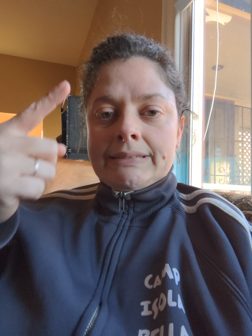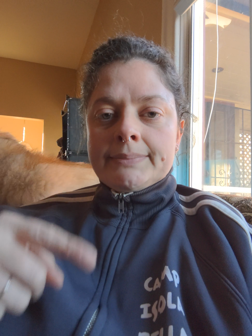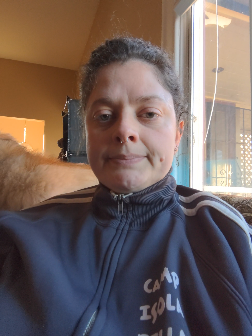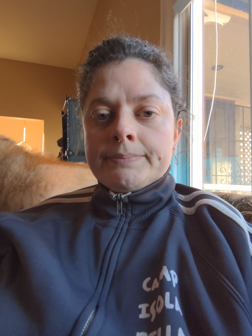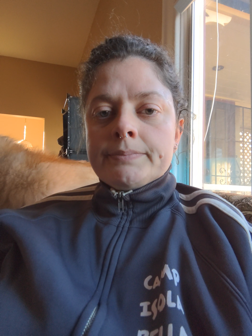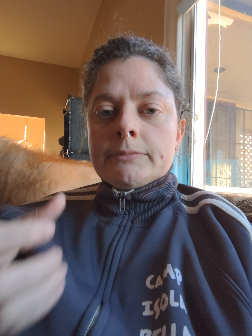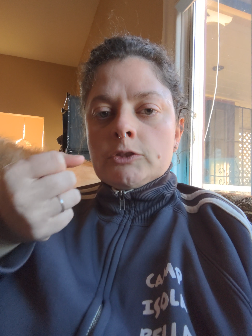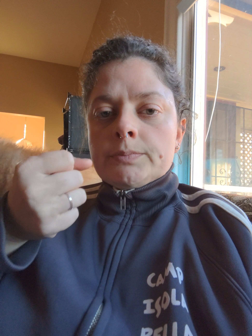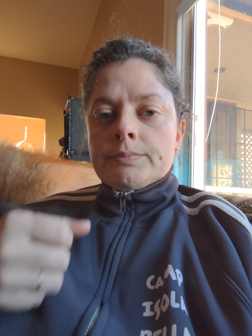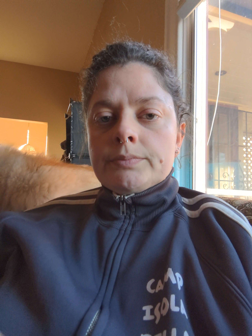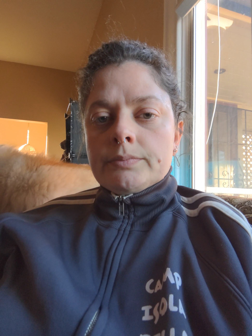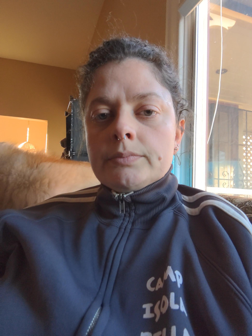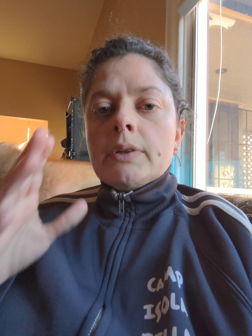milk